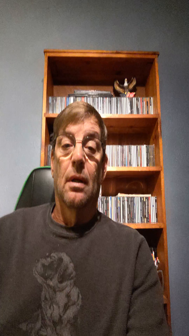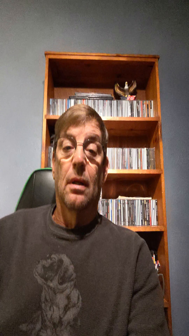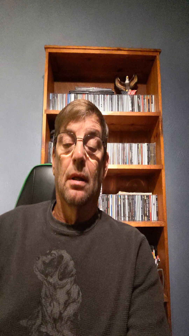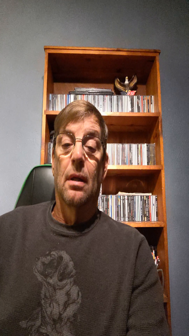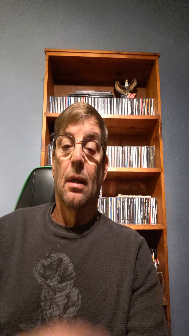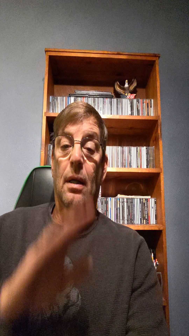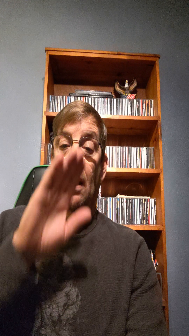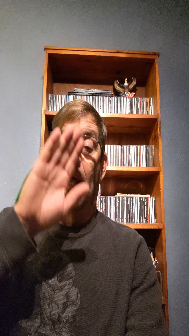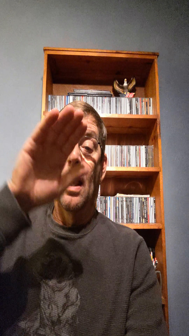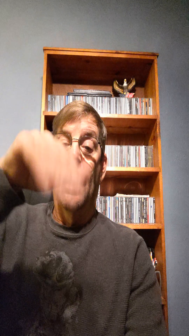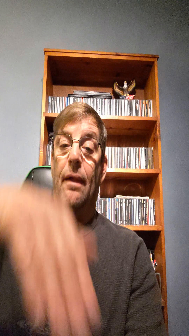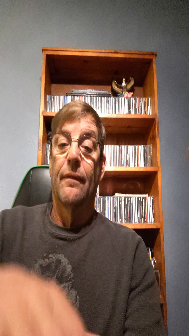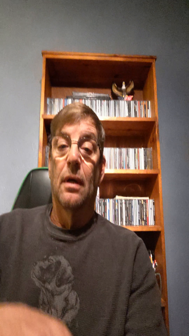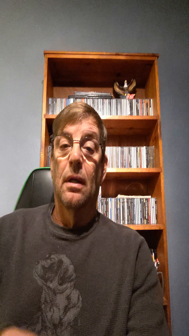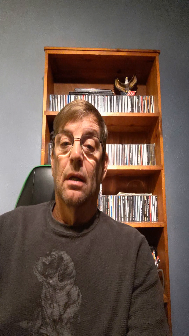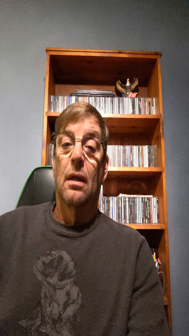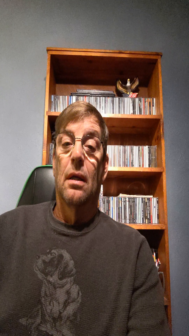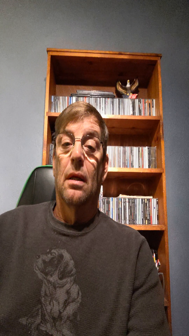elephant